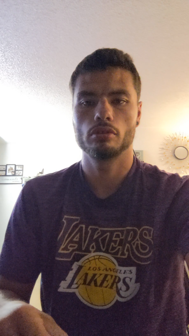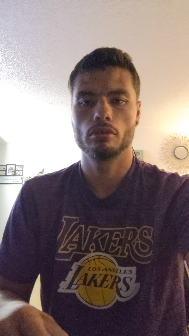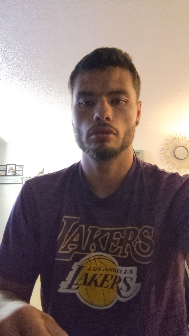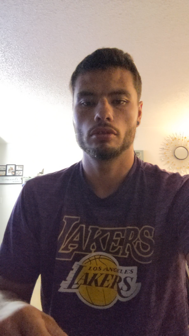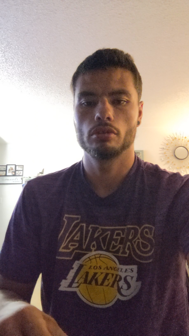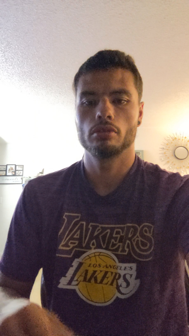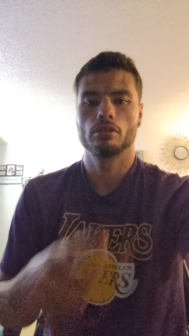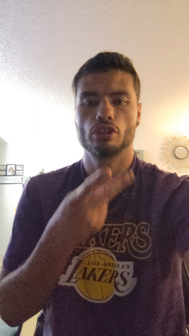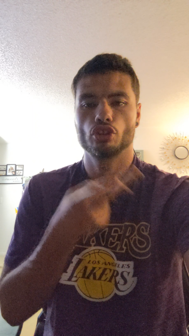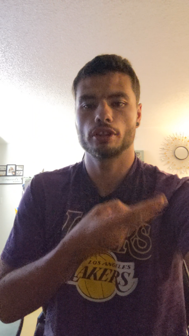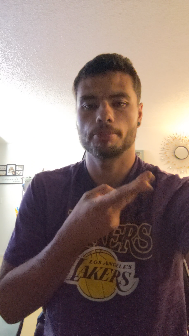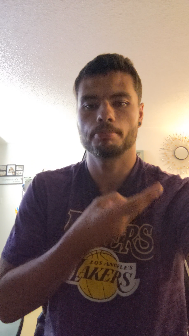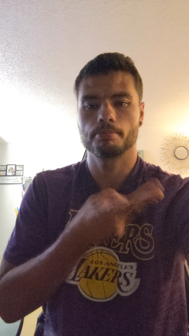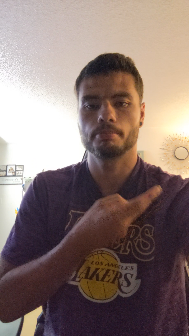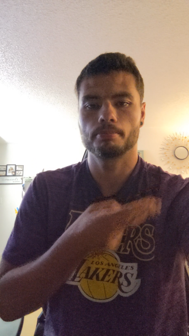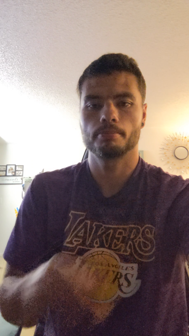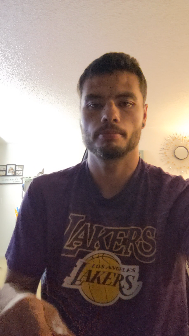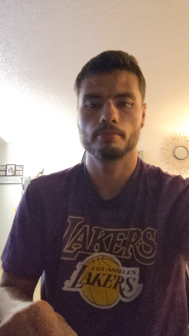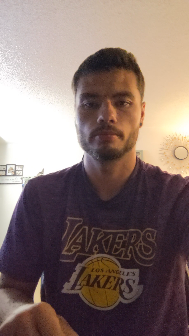sheep